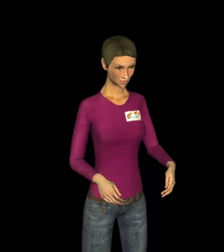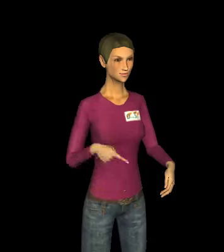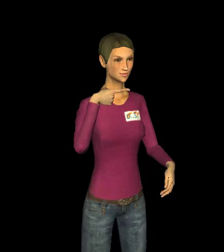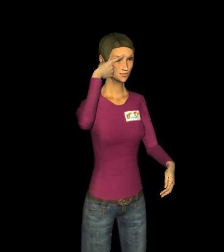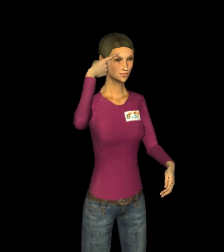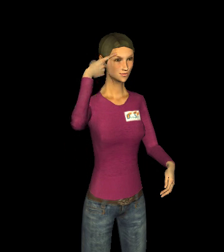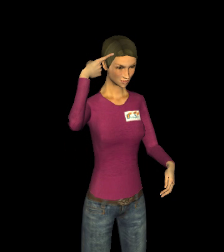ذكي